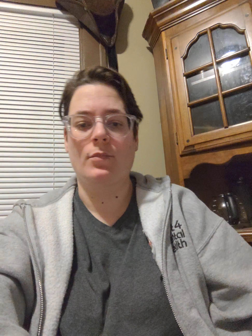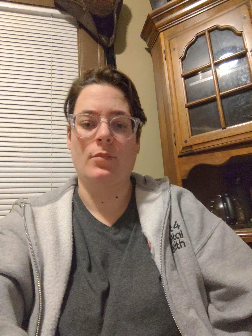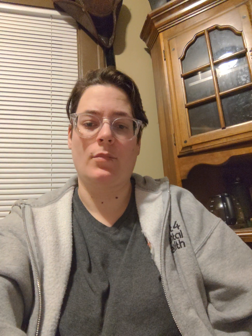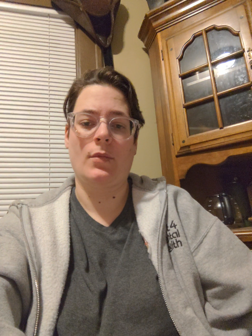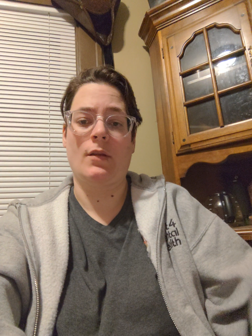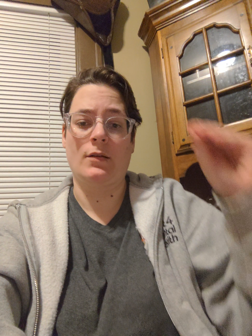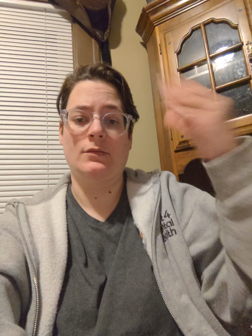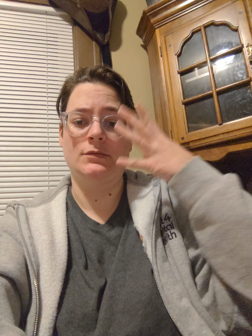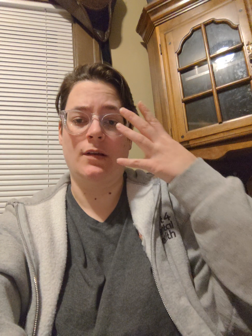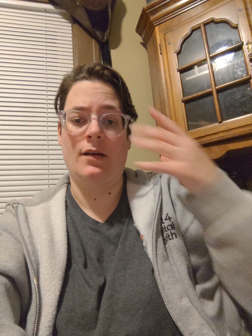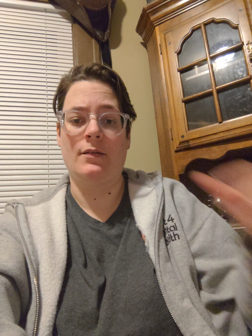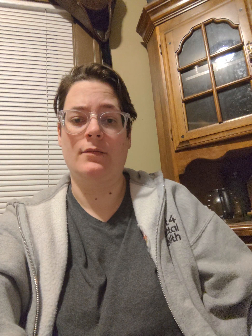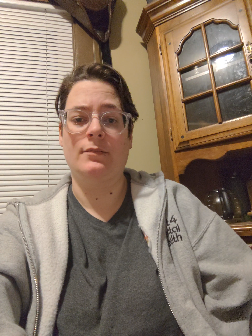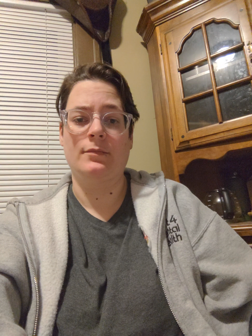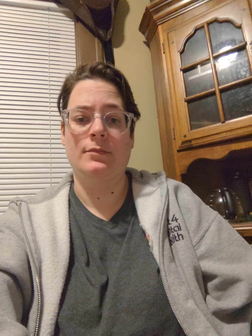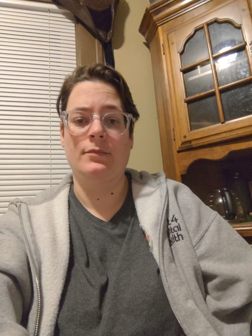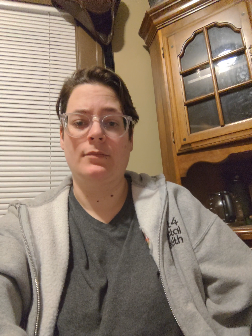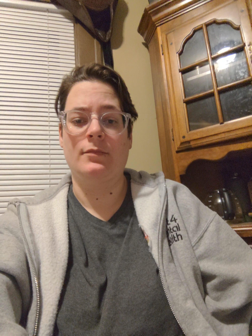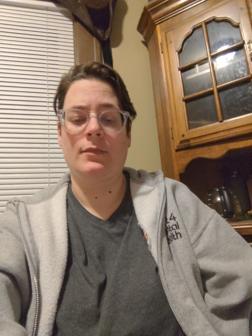sun